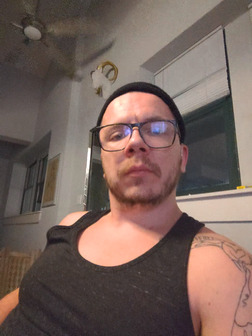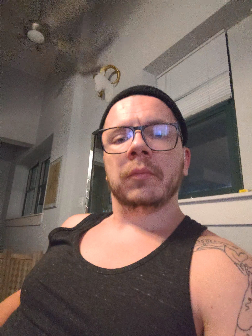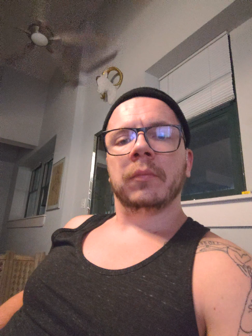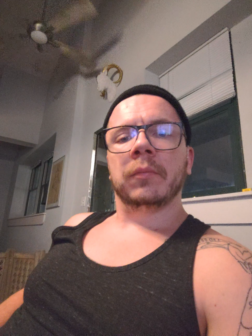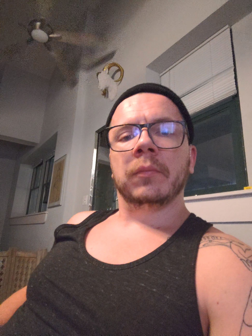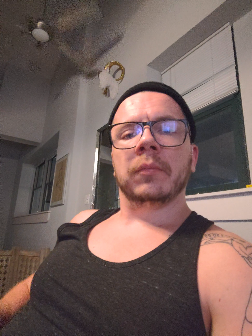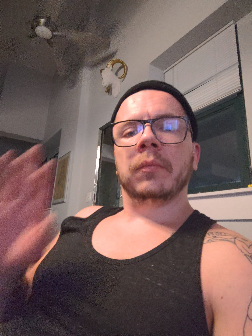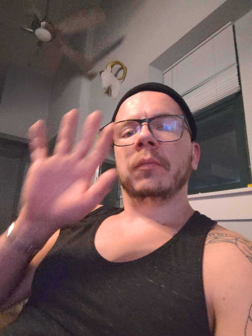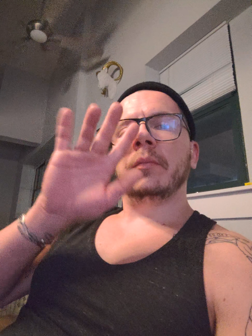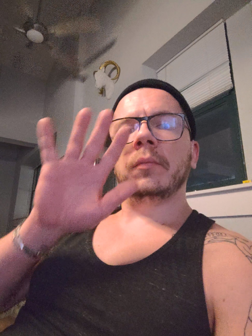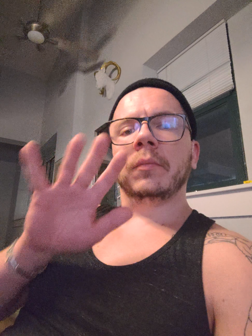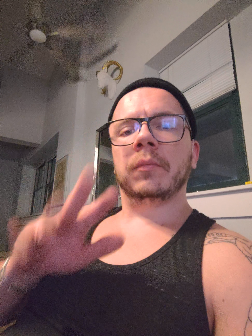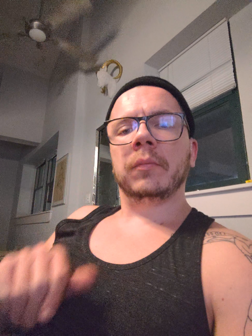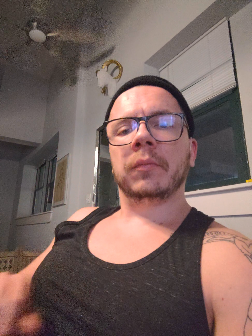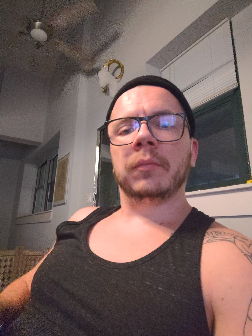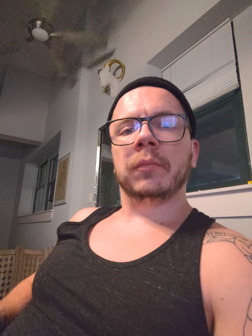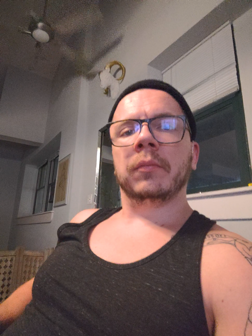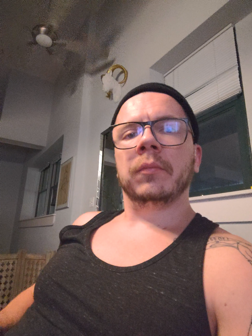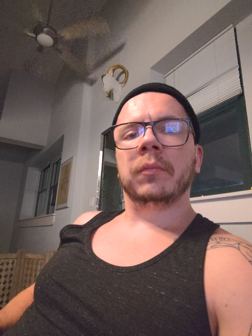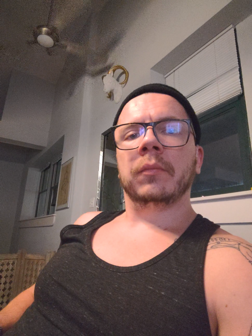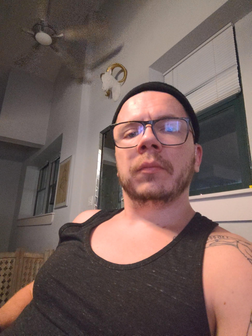snow